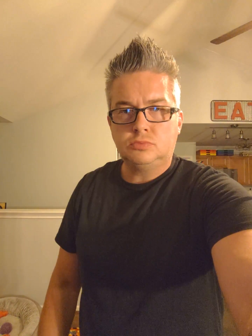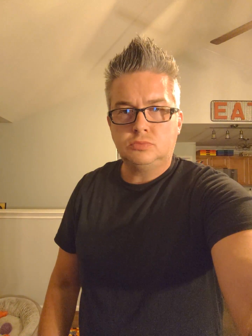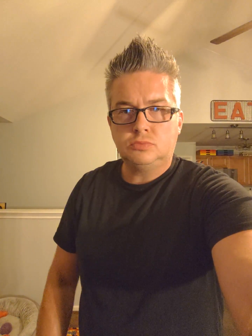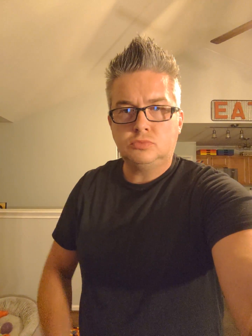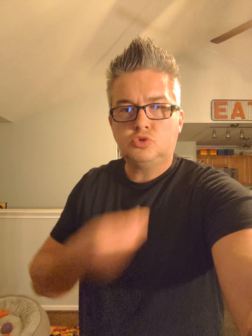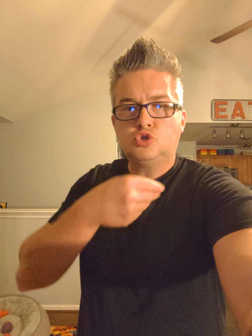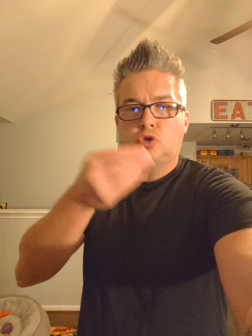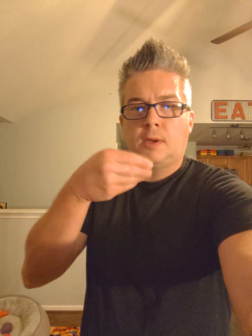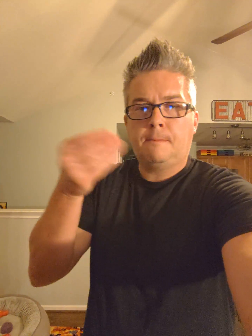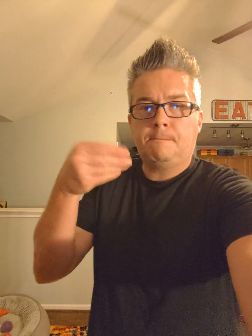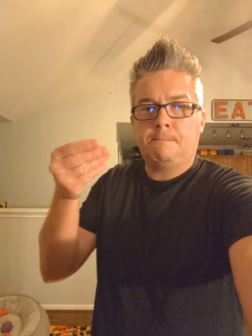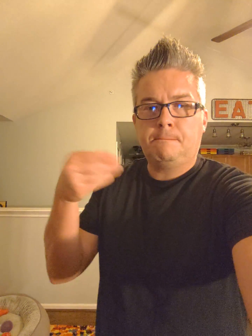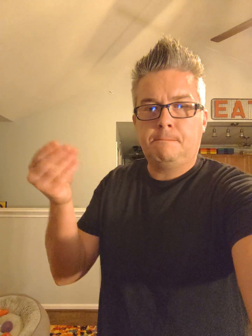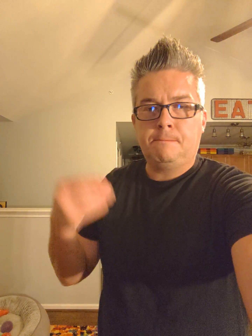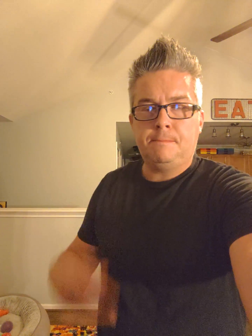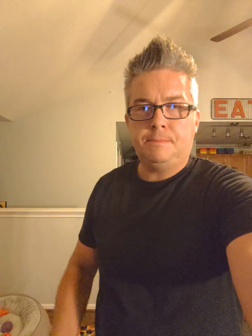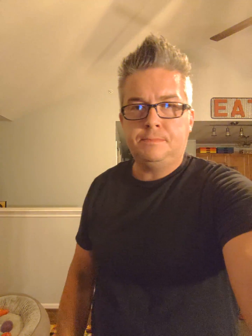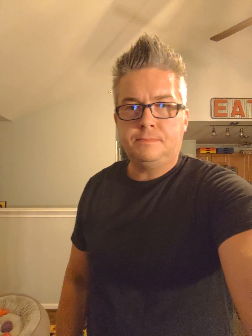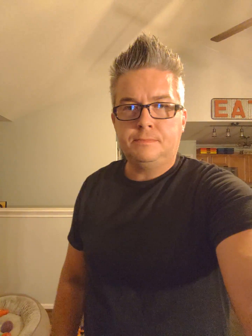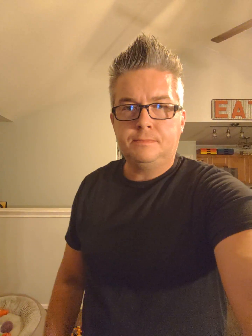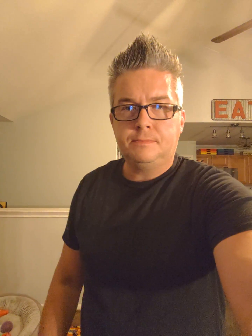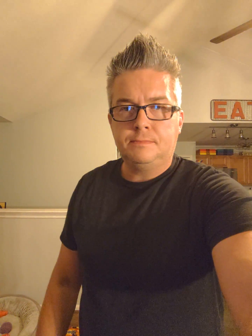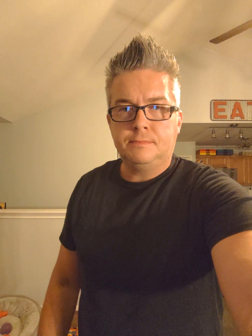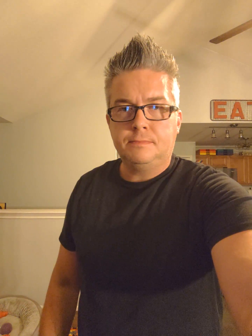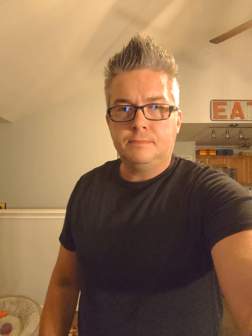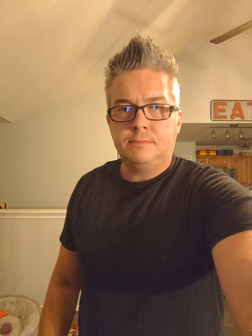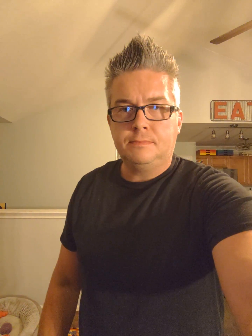shopping